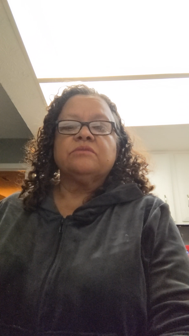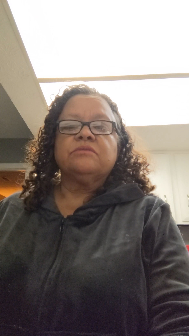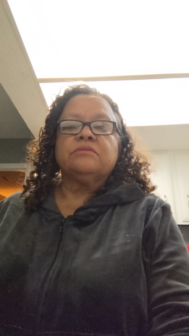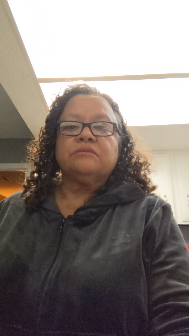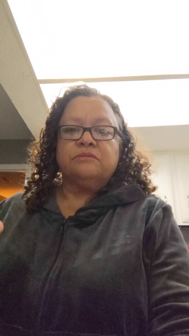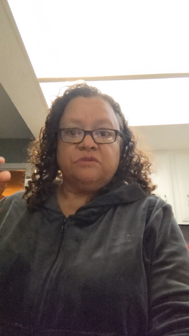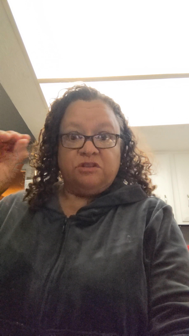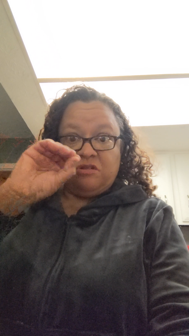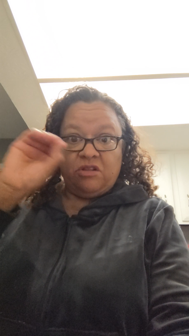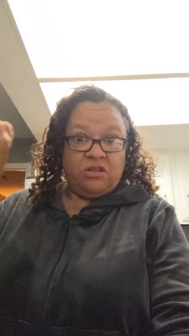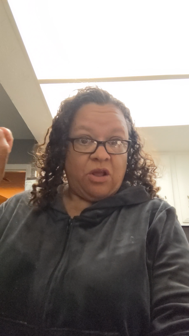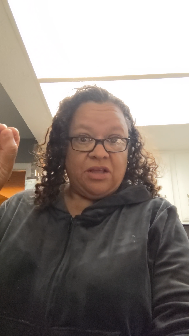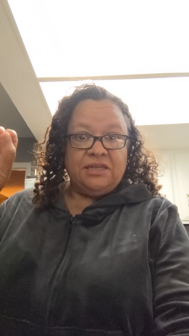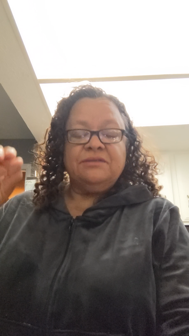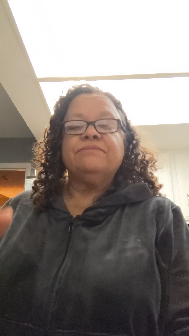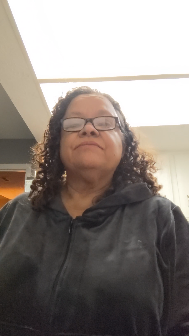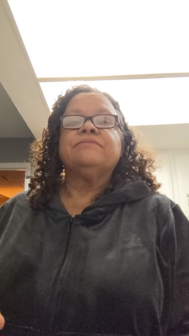none